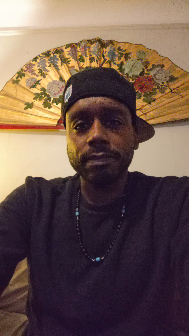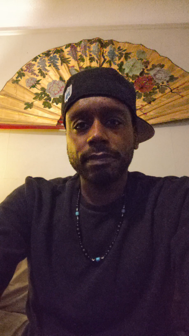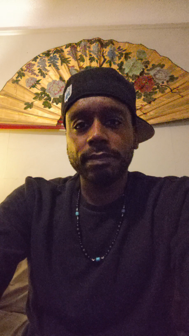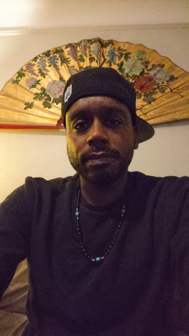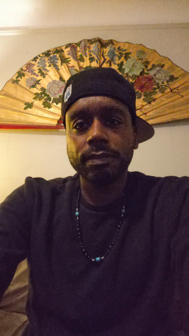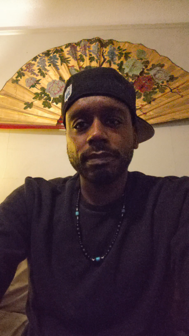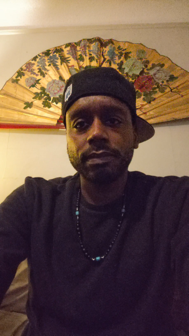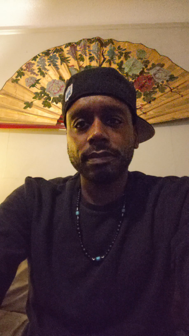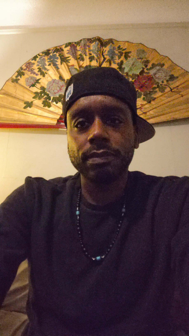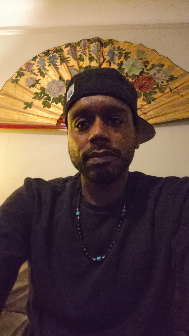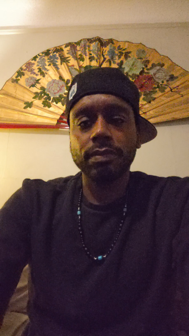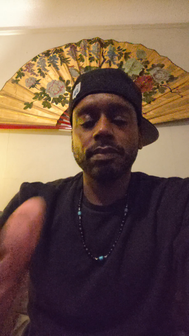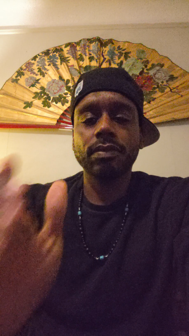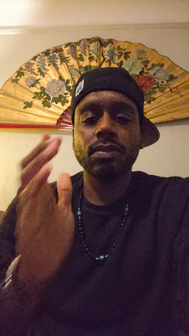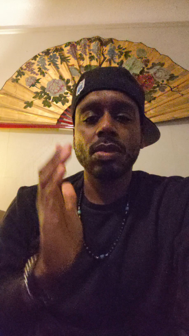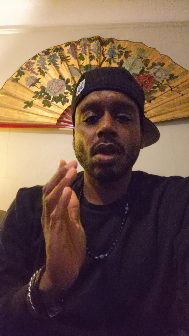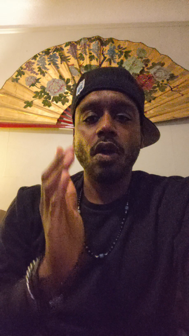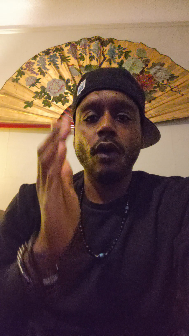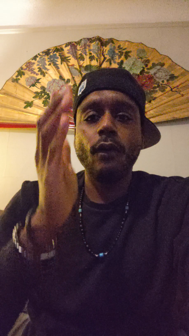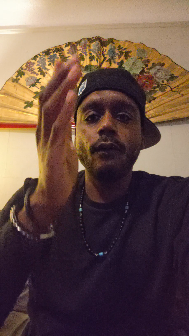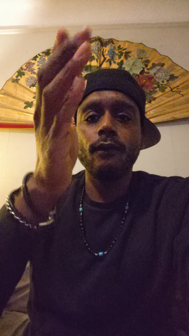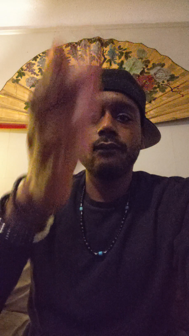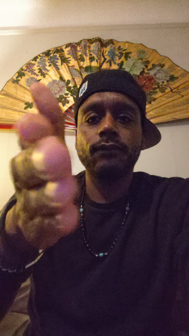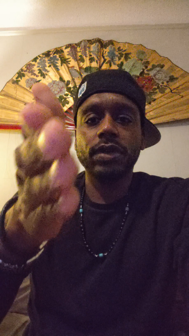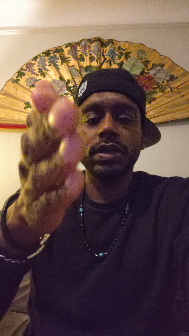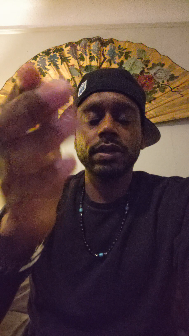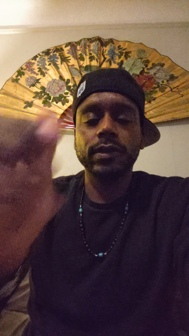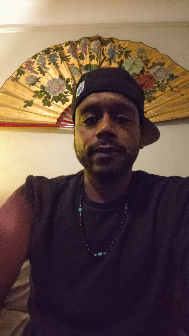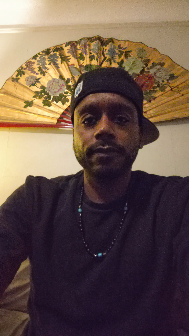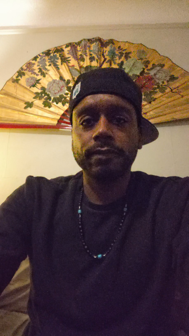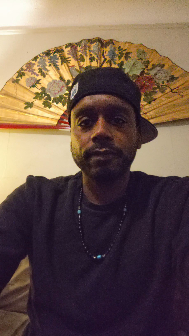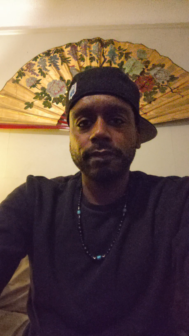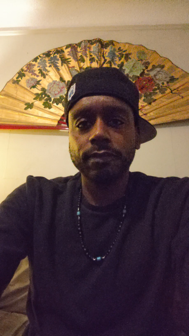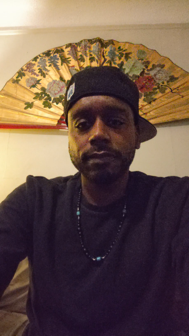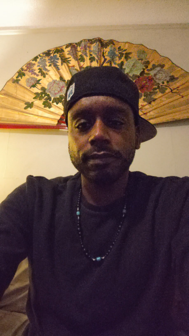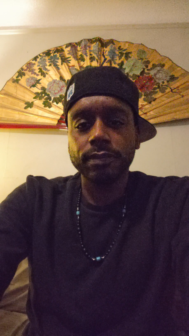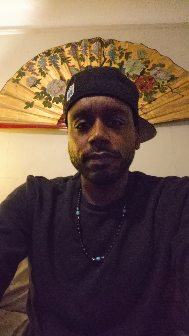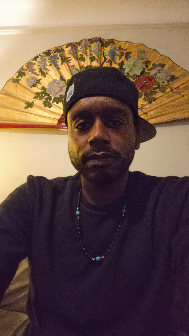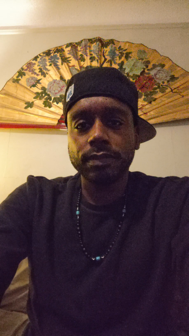over